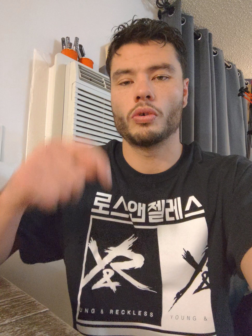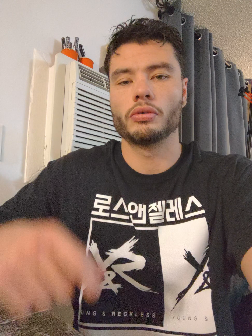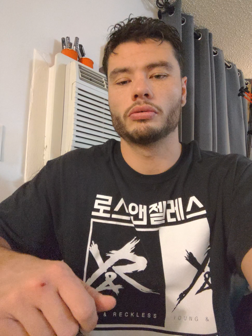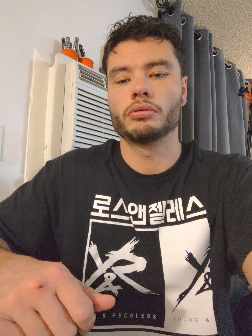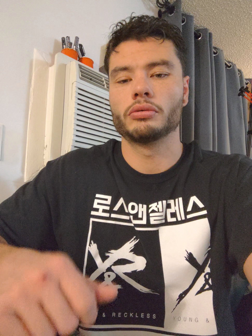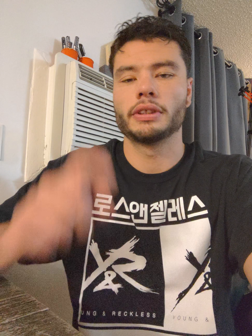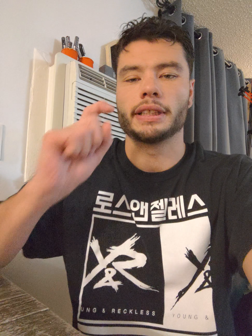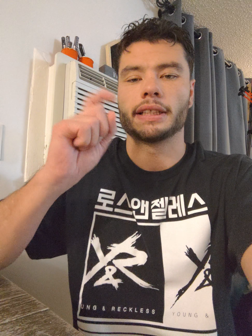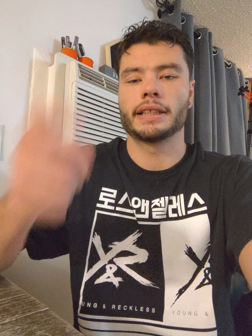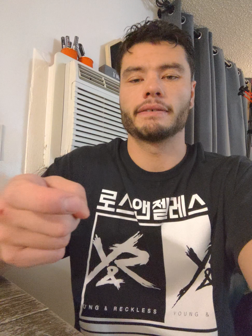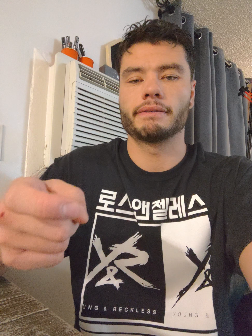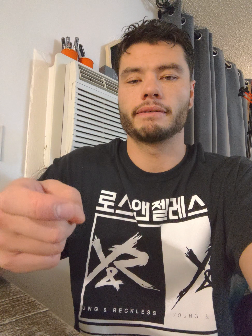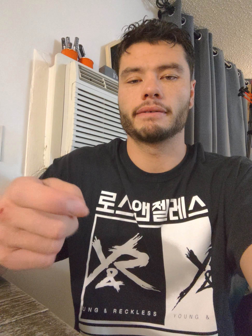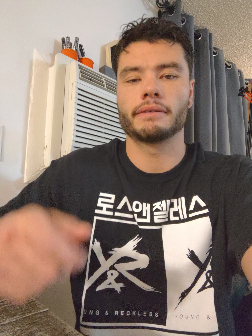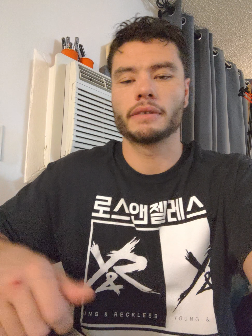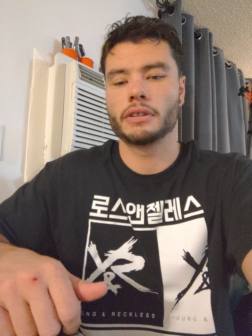gift